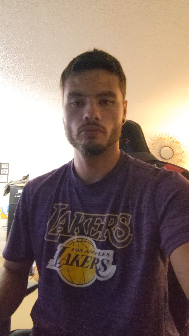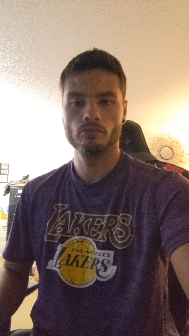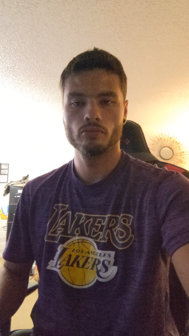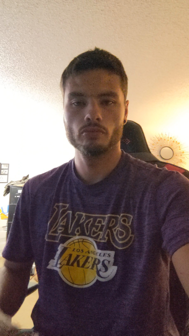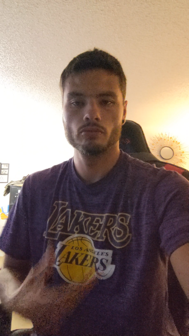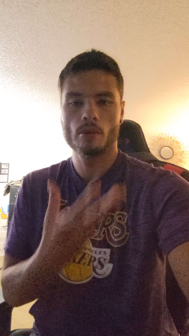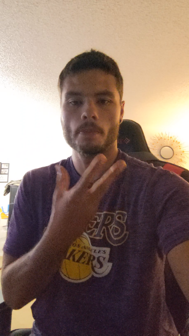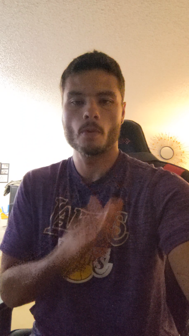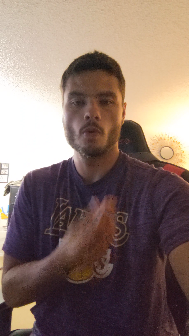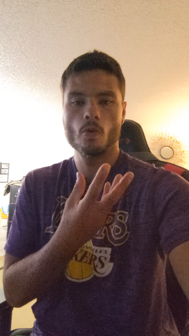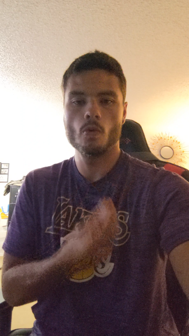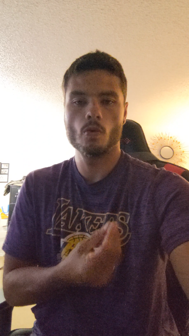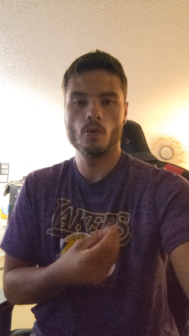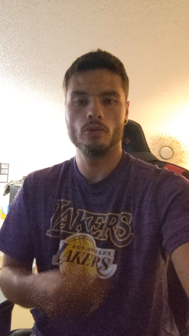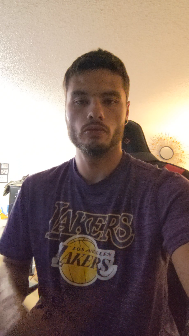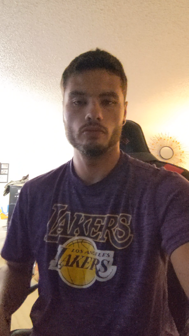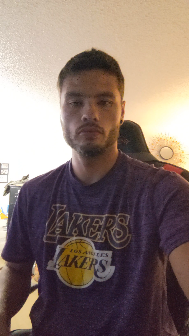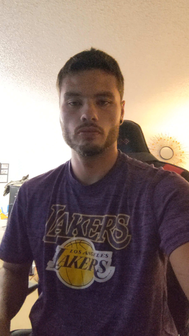poor